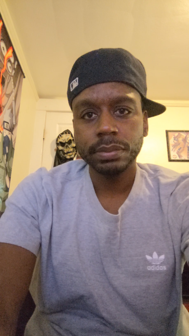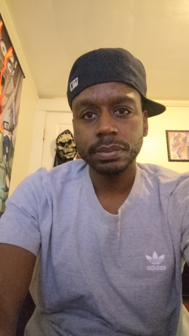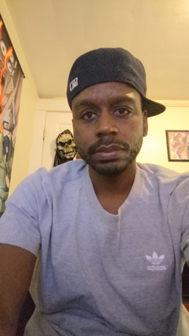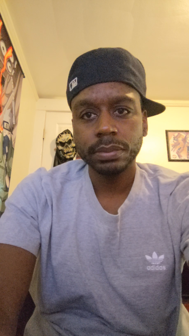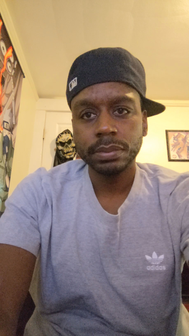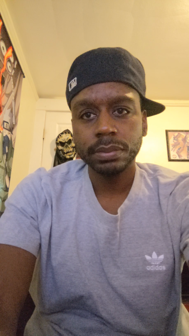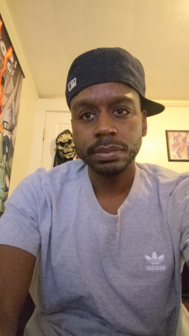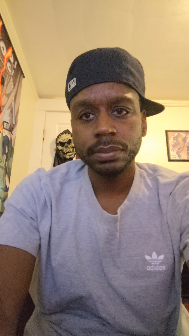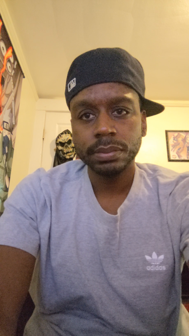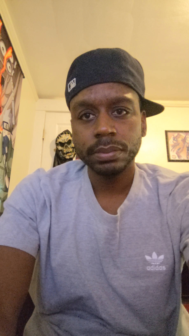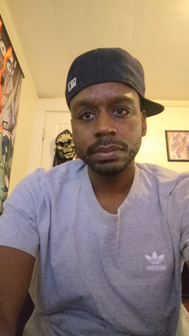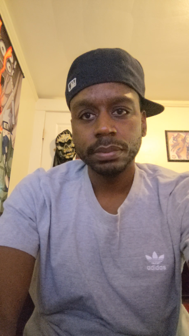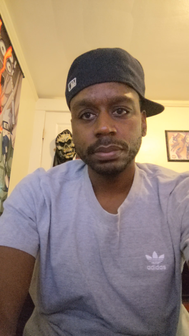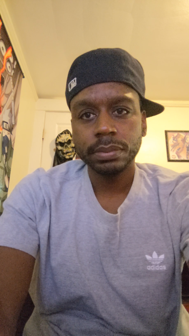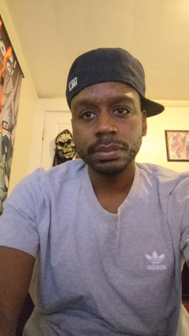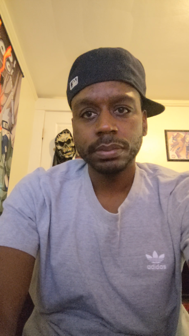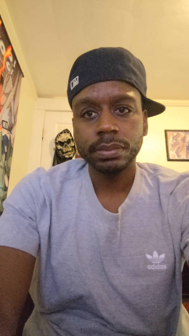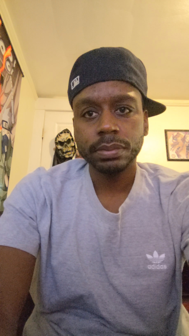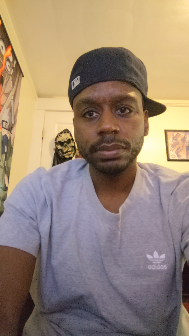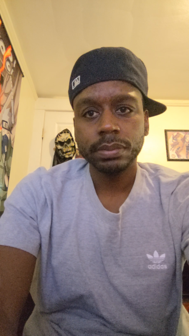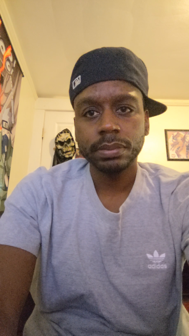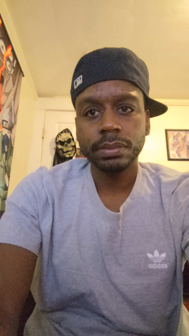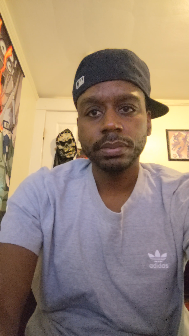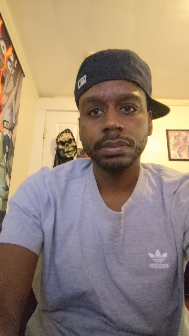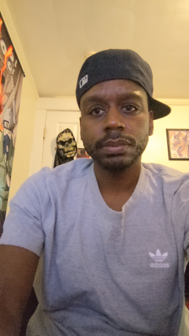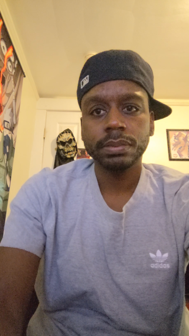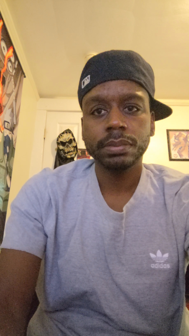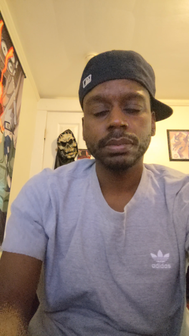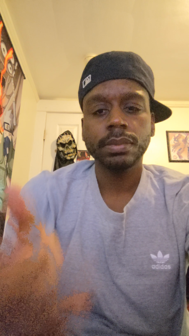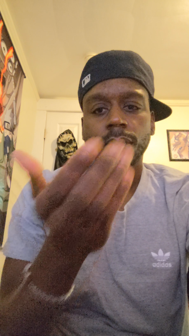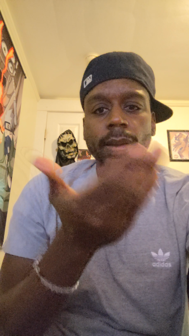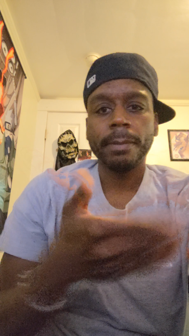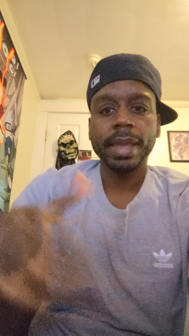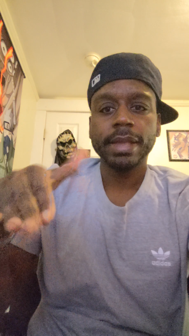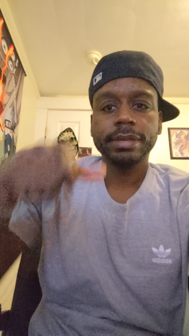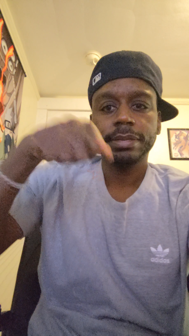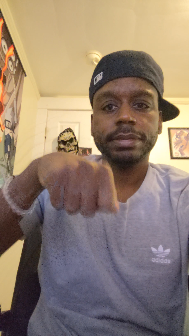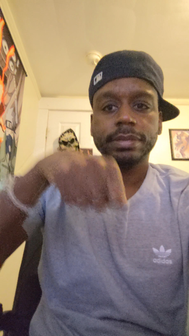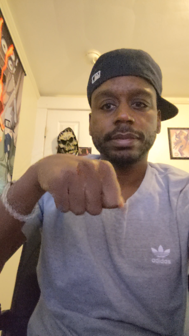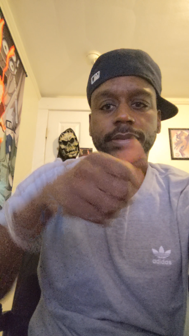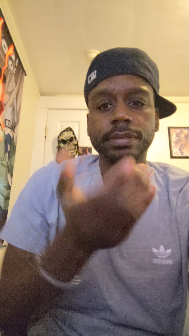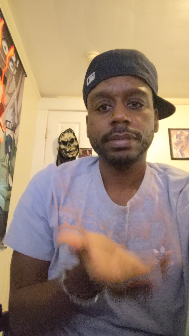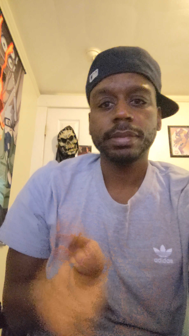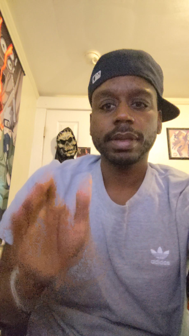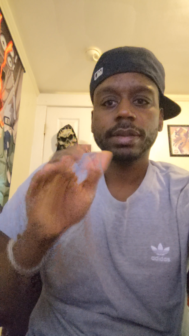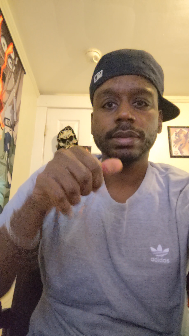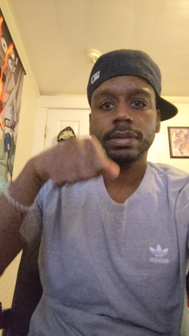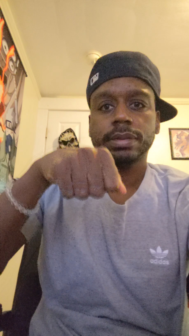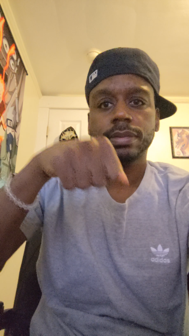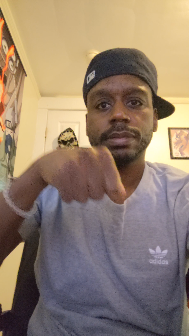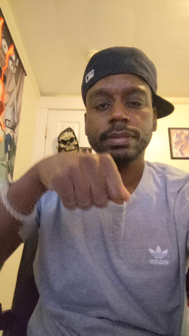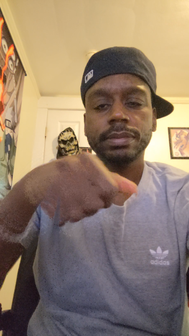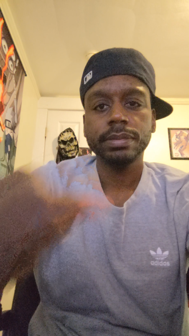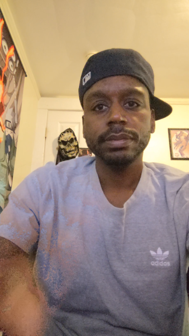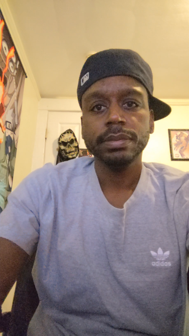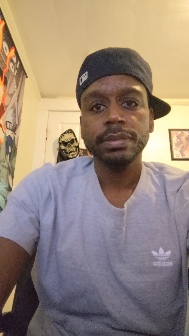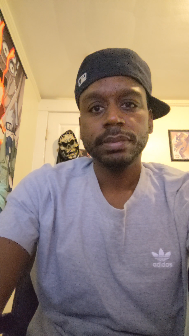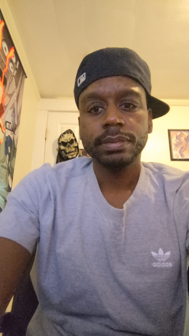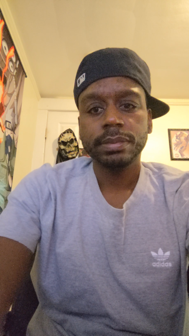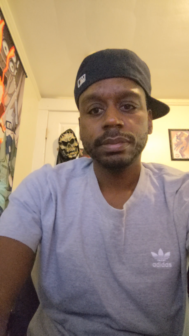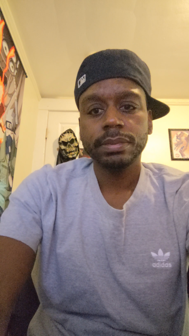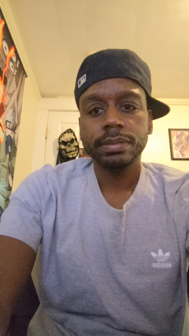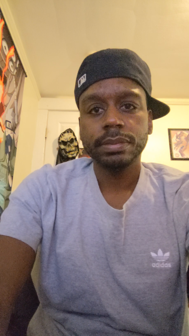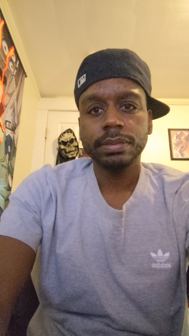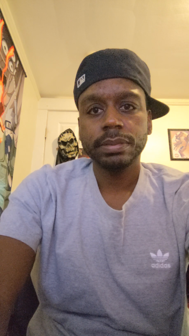basket